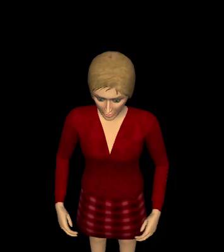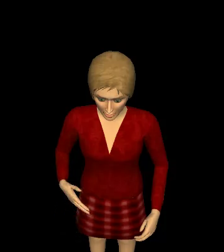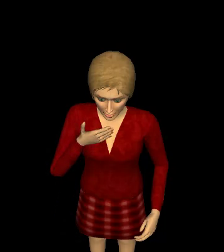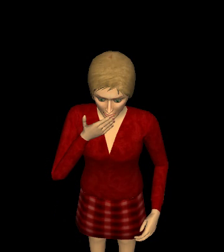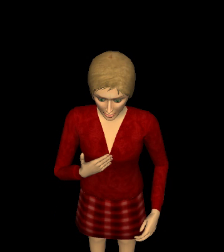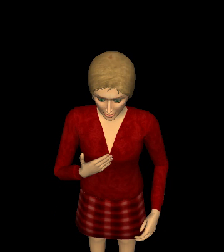يشكر